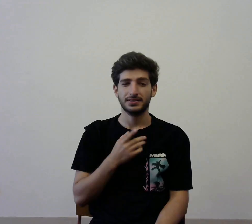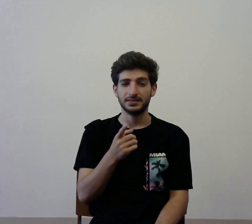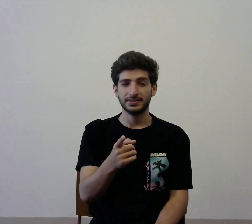siz